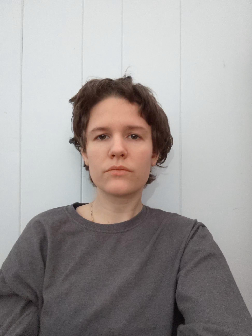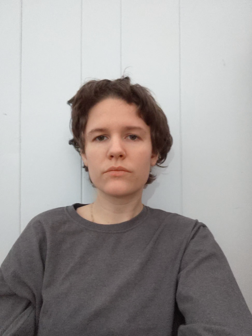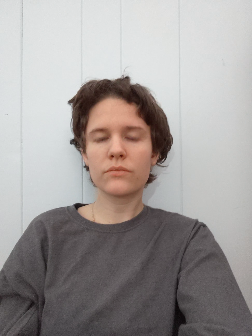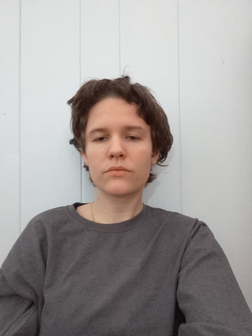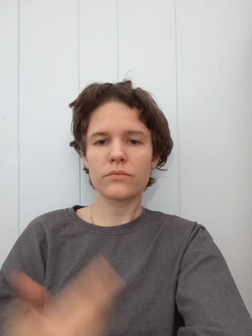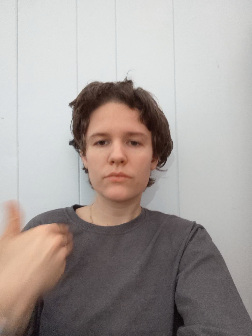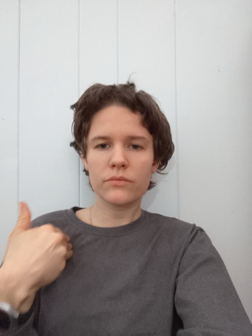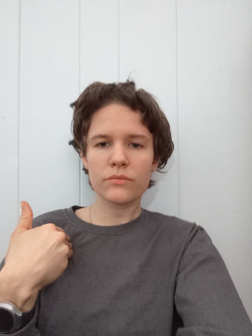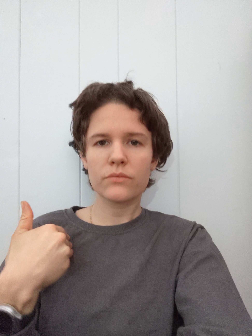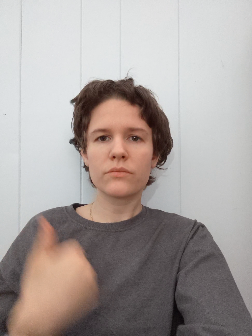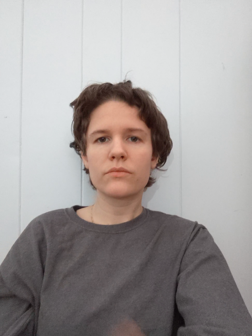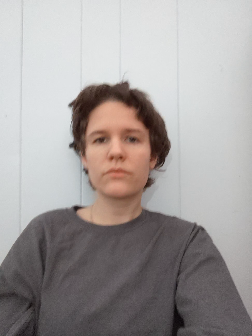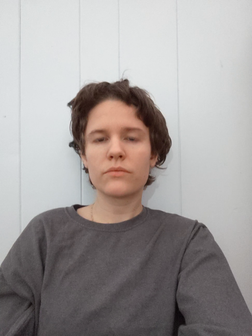have